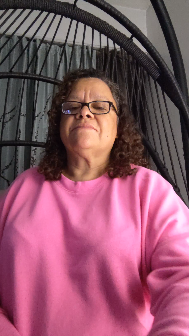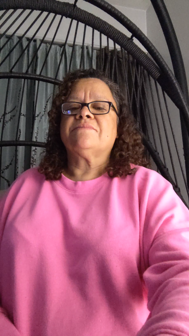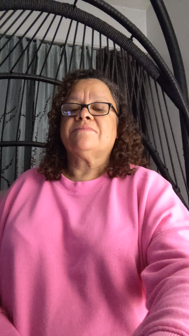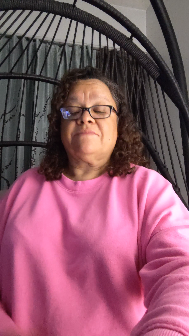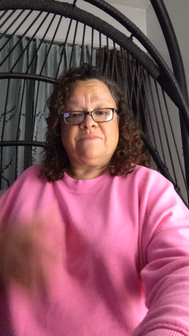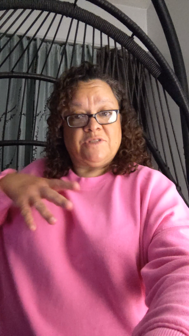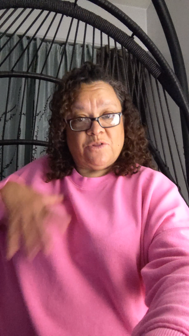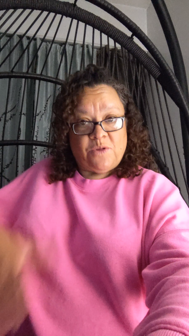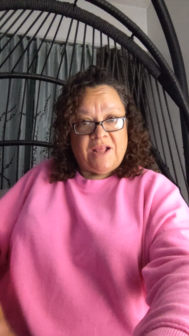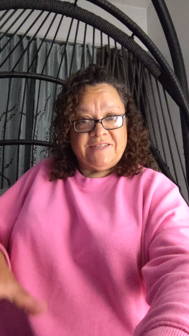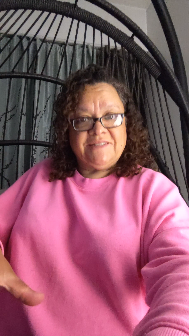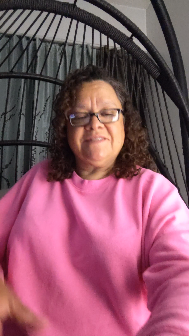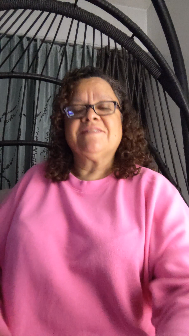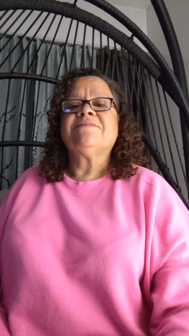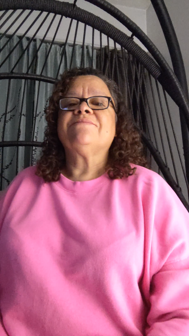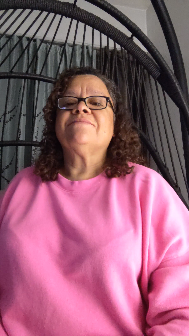dress